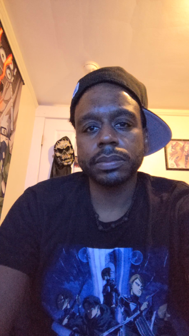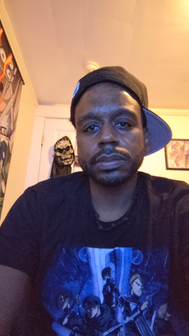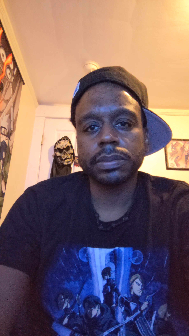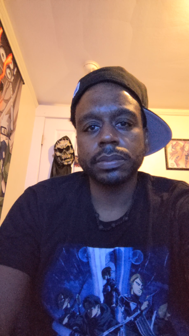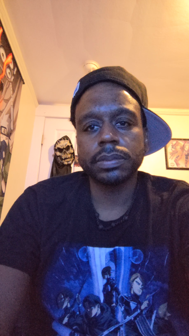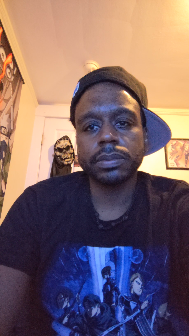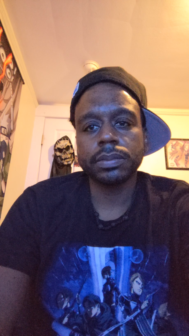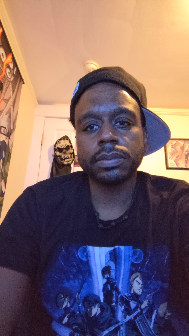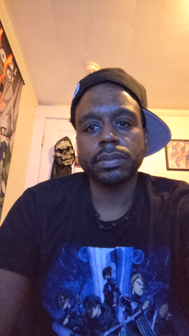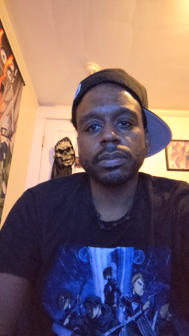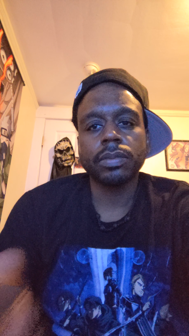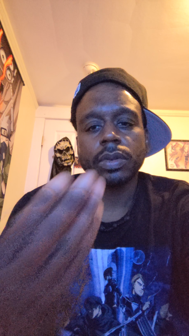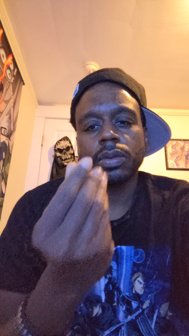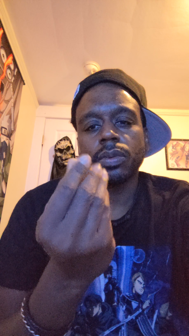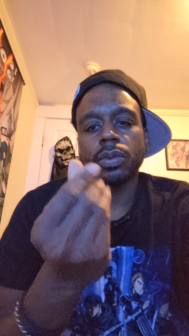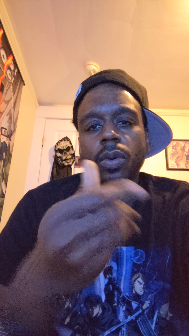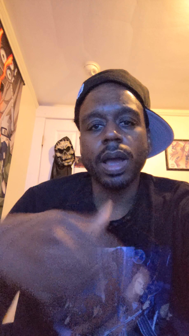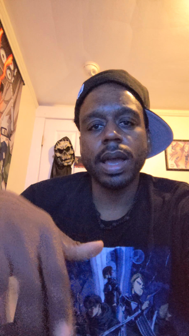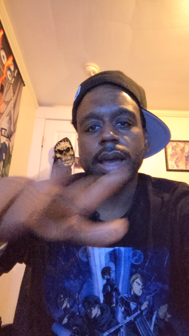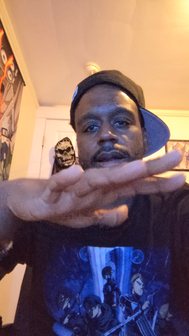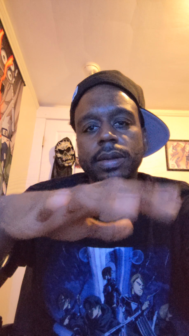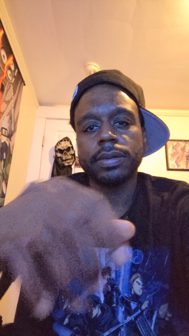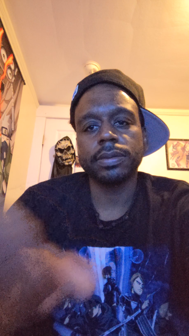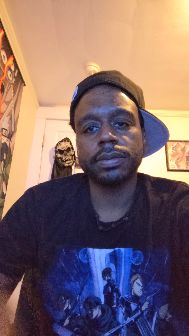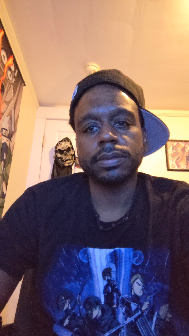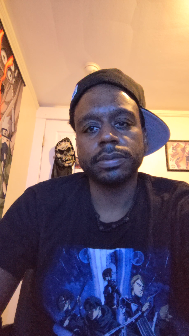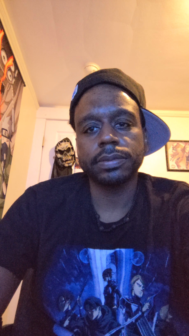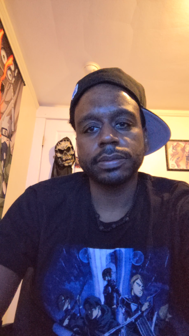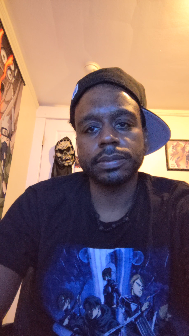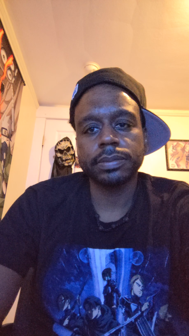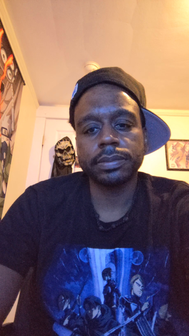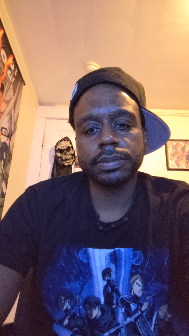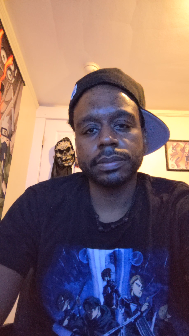garden